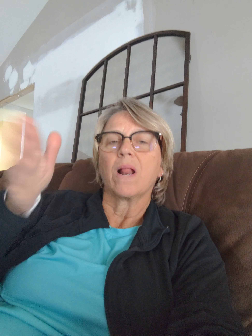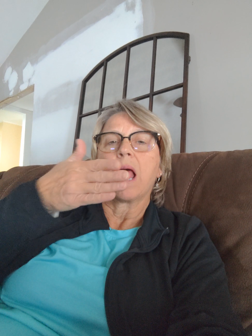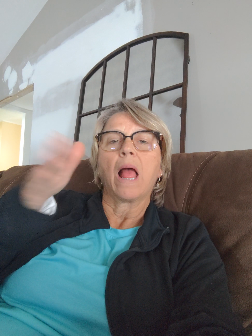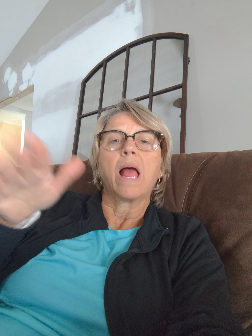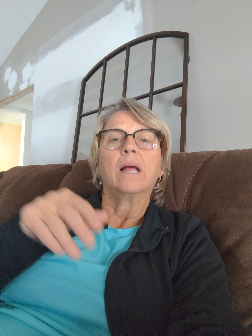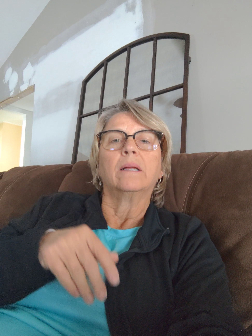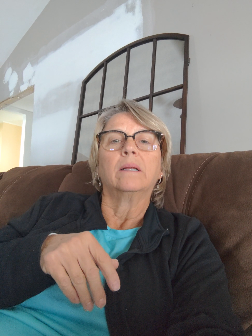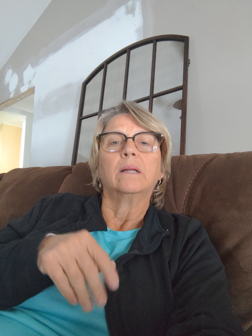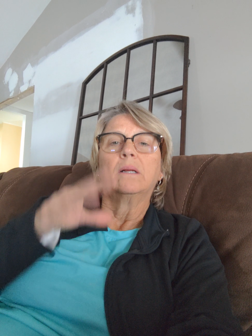flag